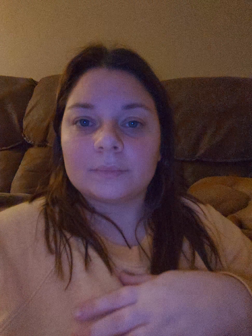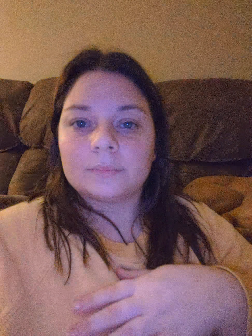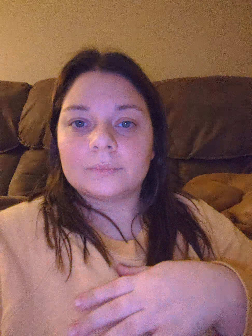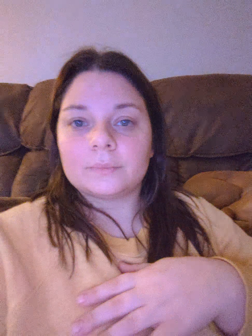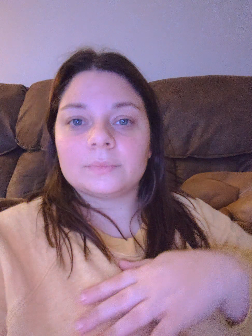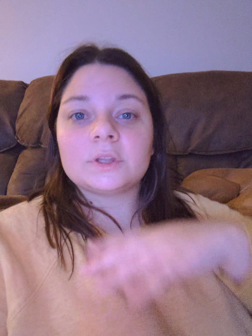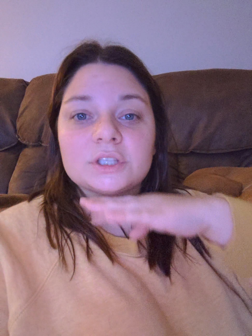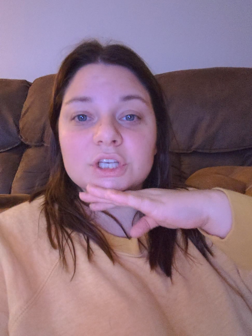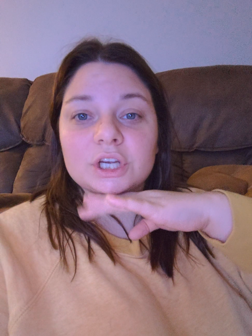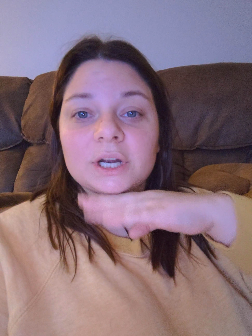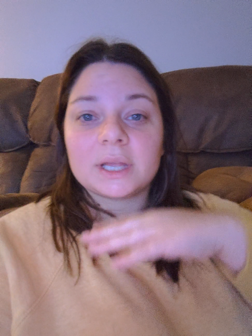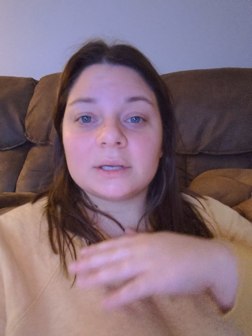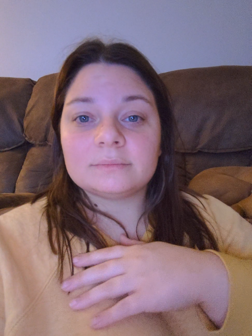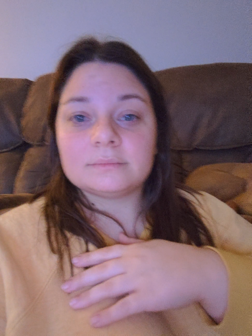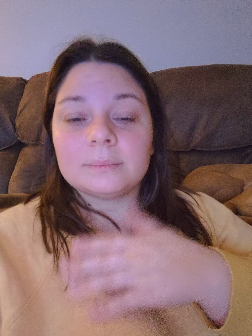dirty